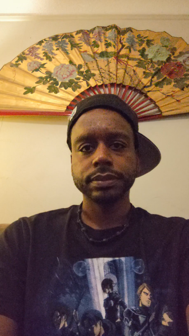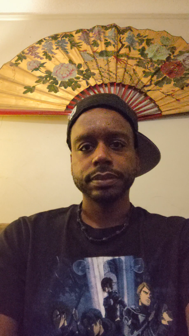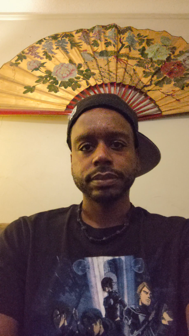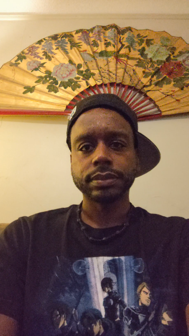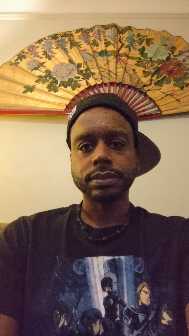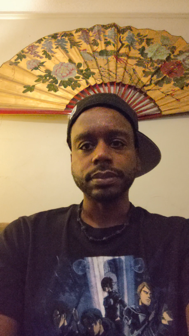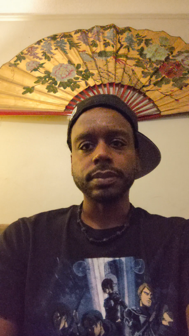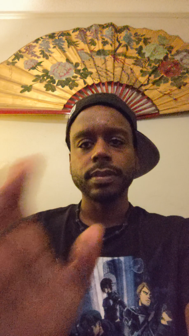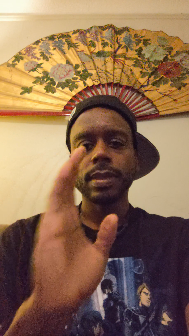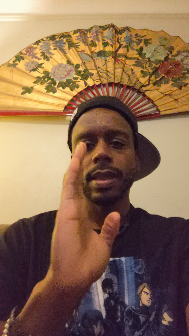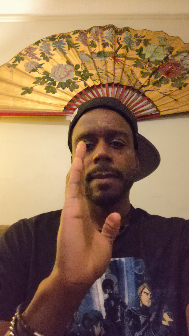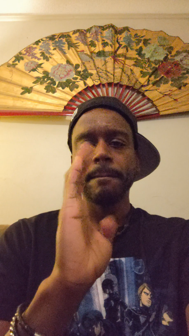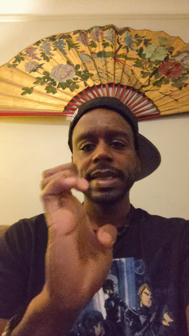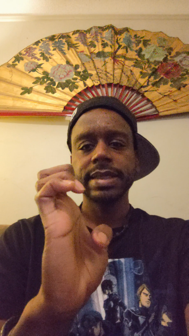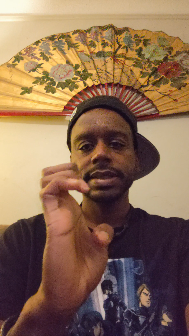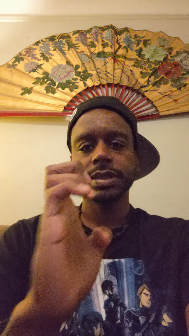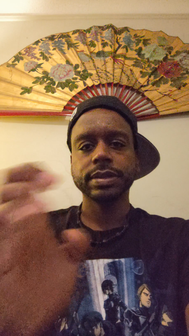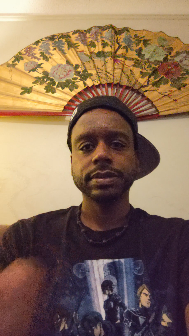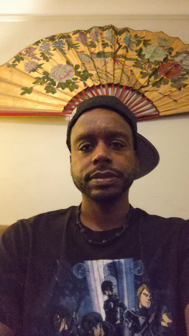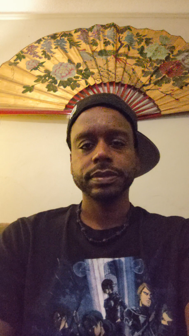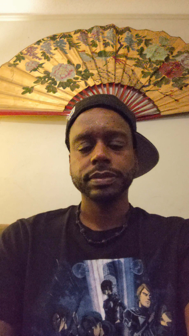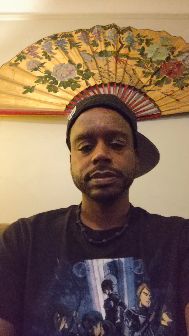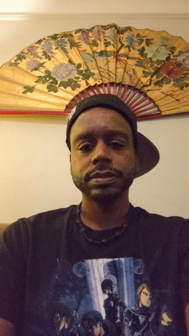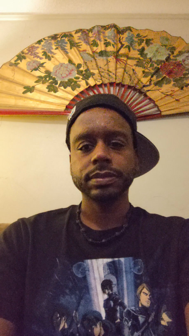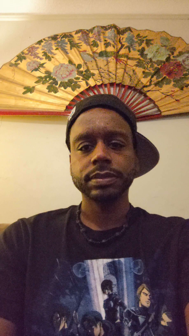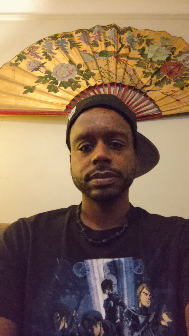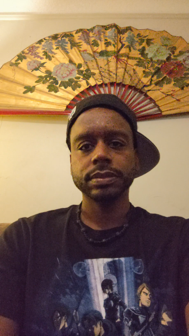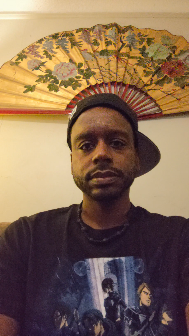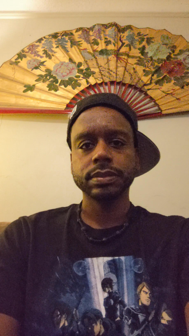be